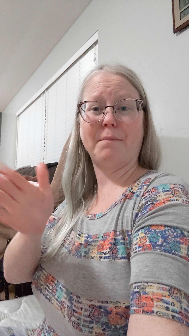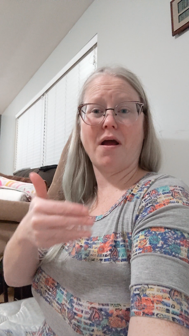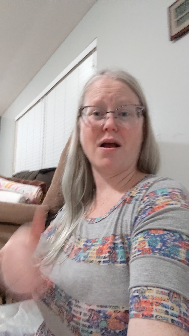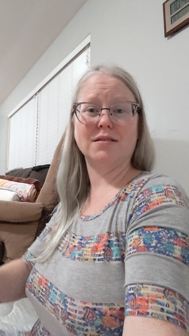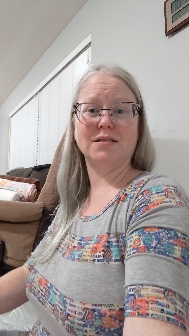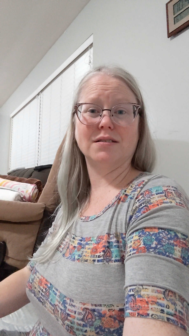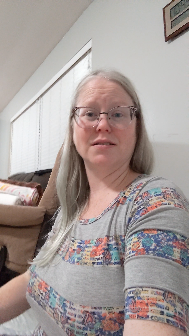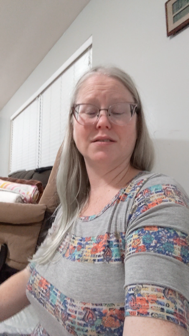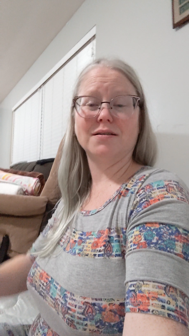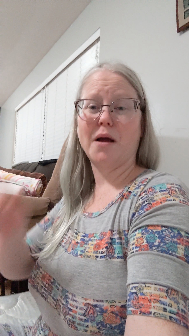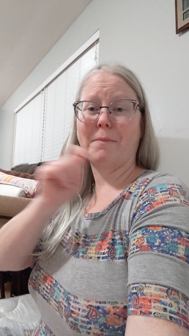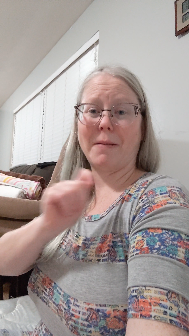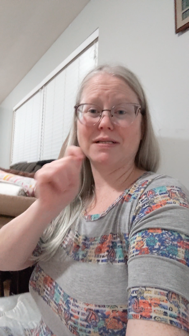popsicle